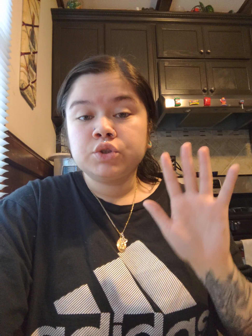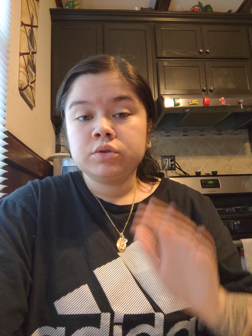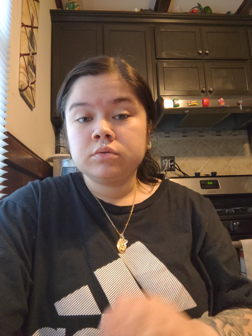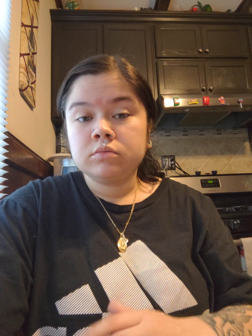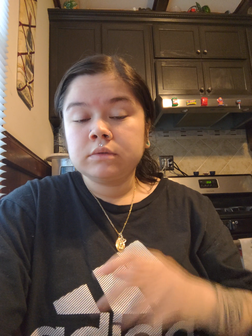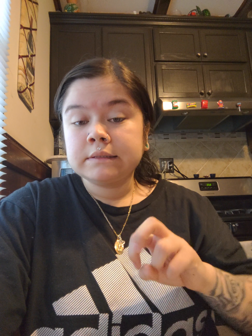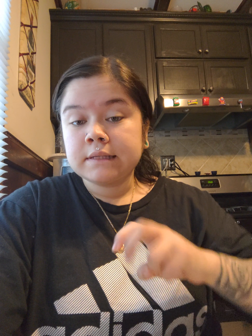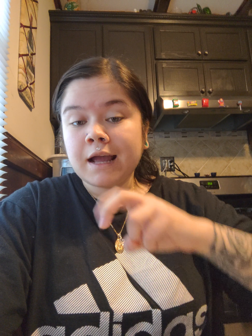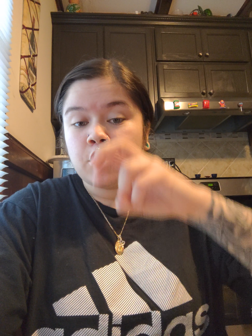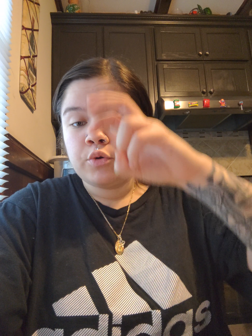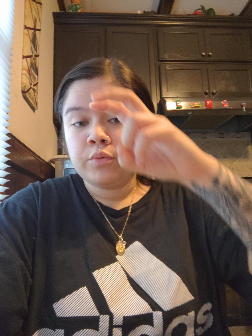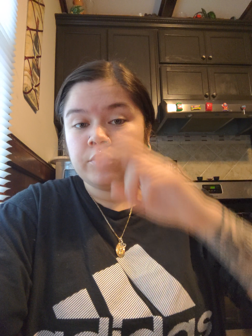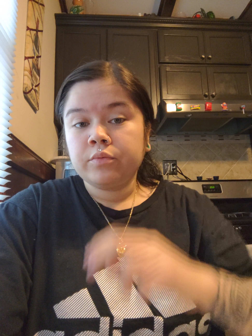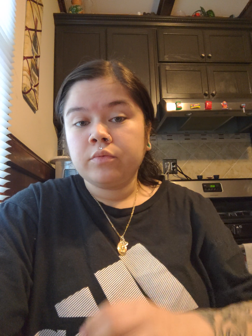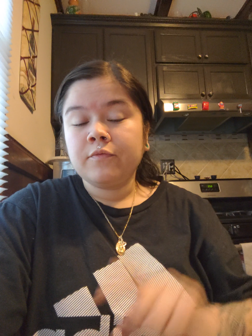stairs